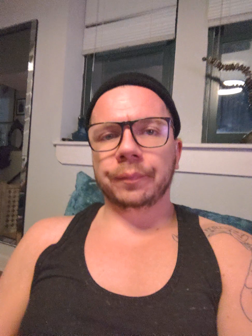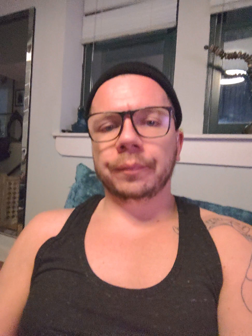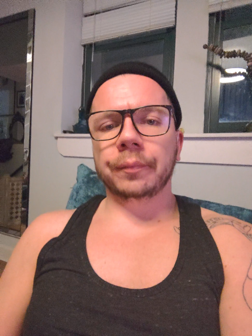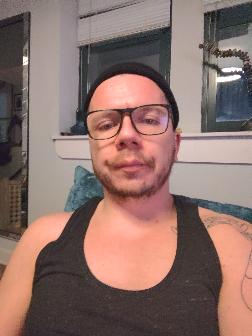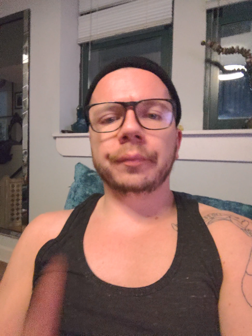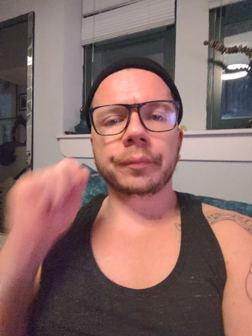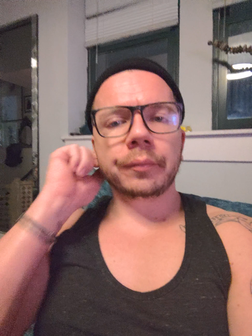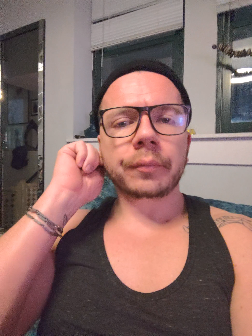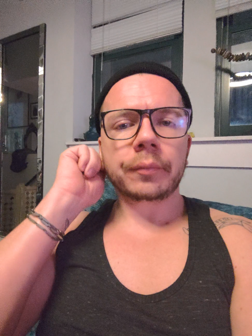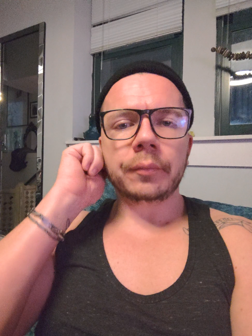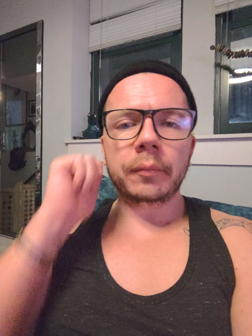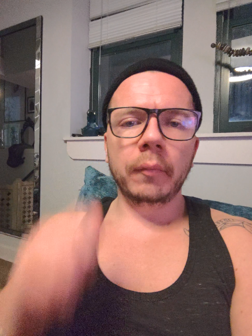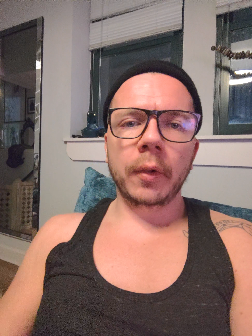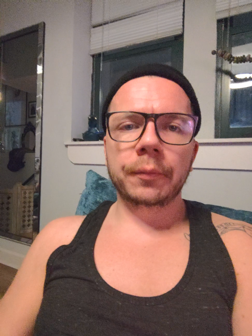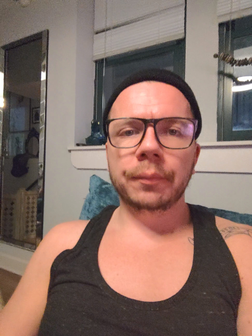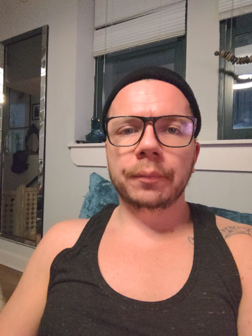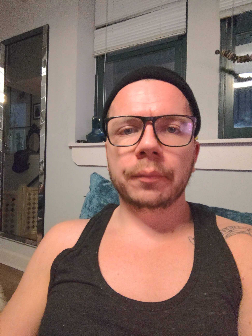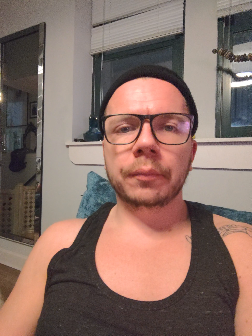ear